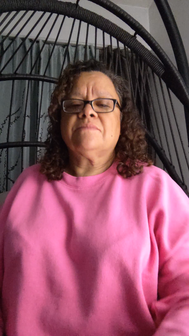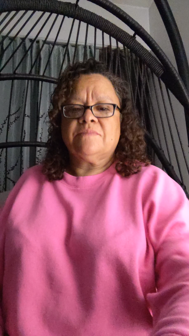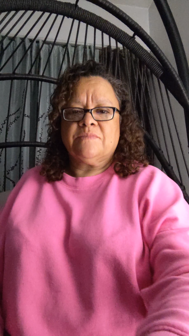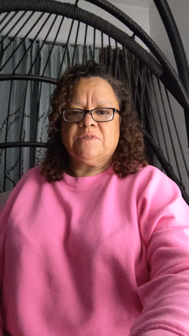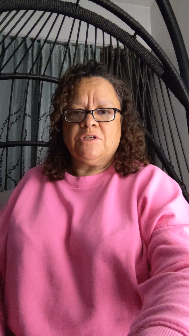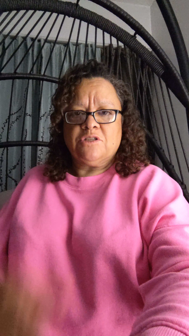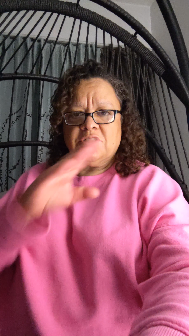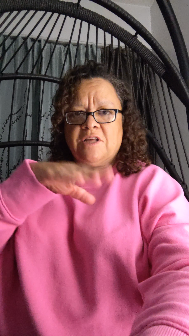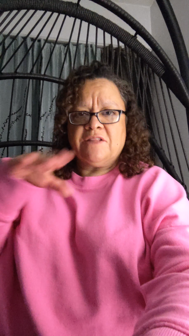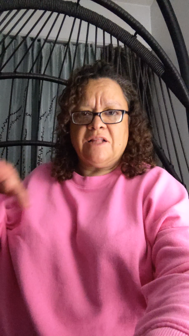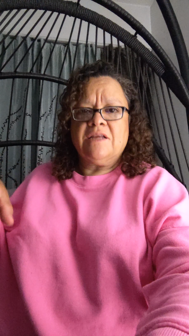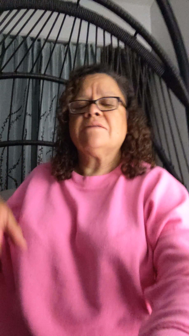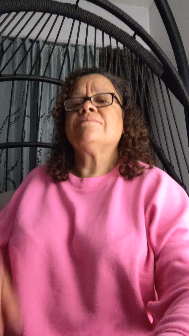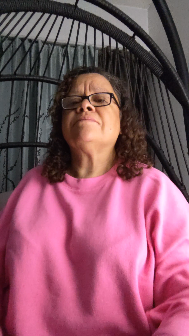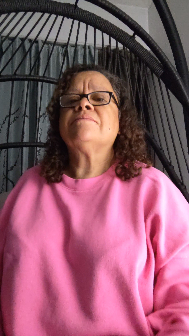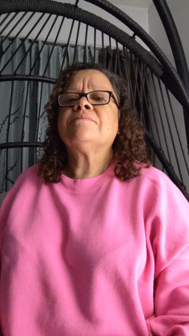children